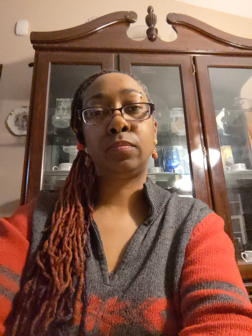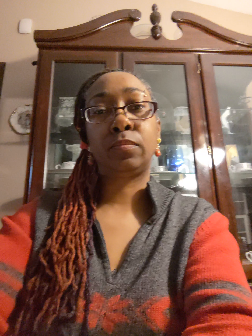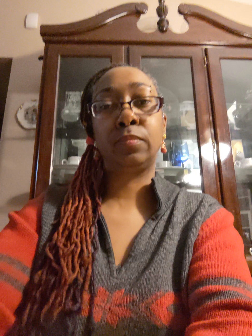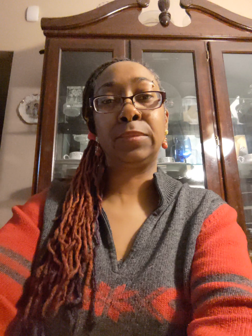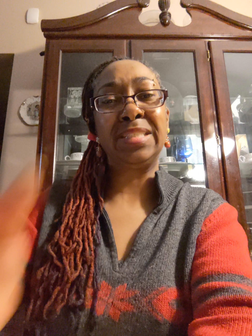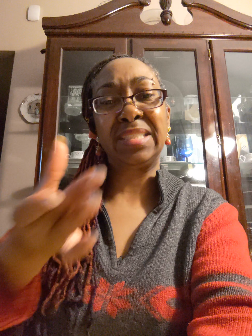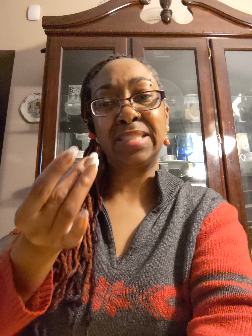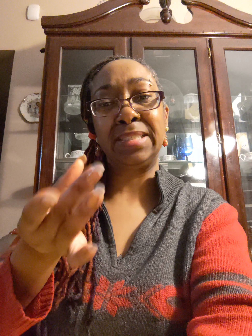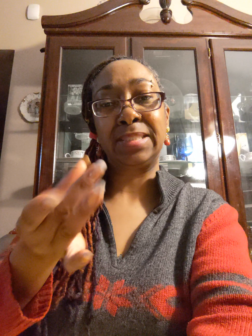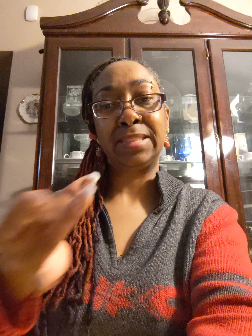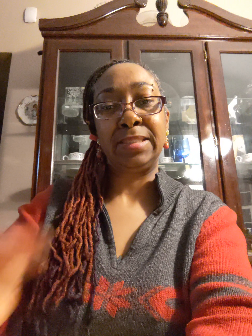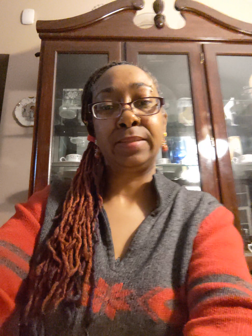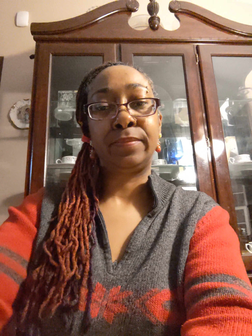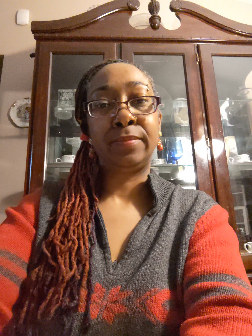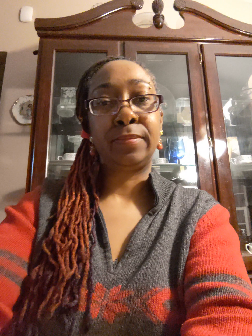sticky